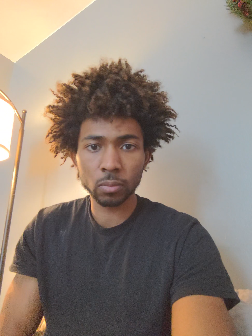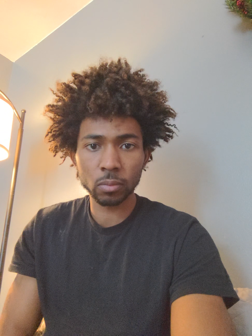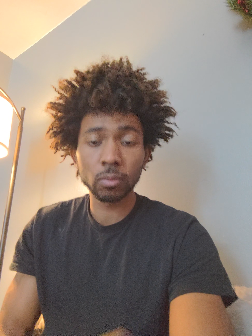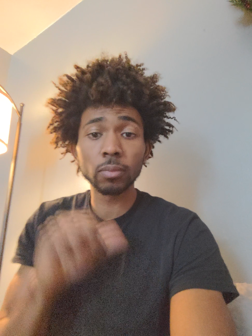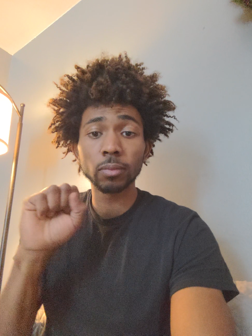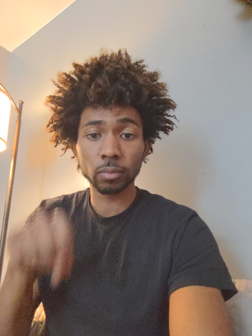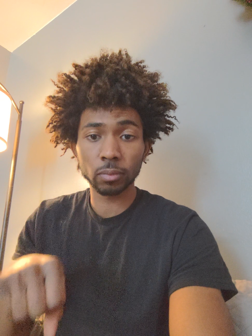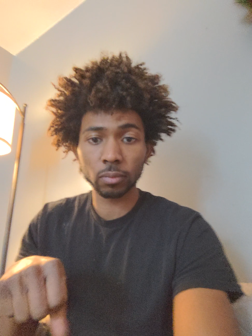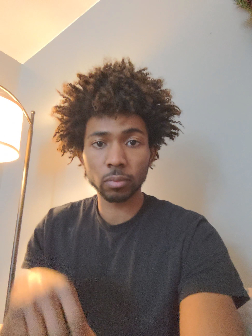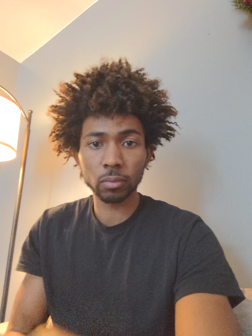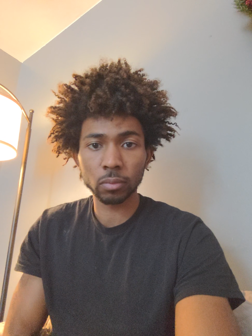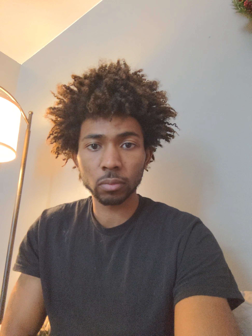can